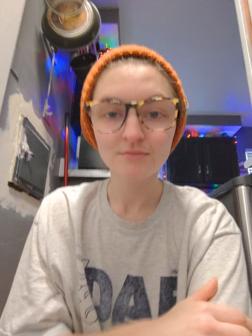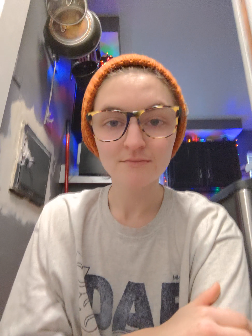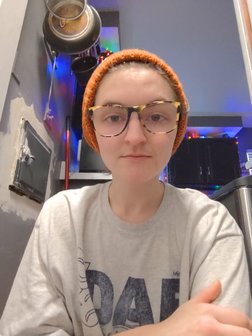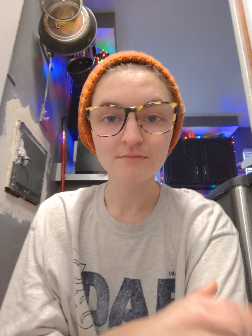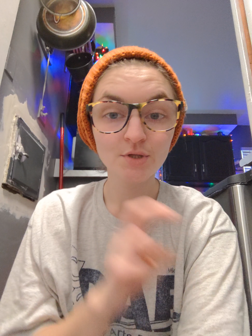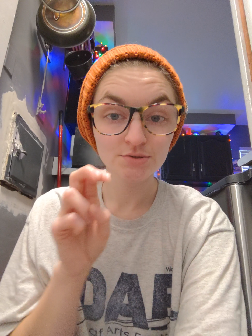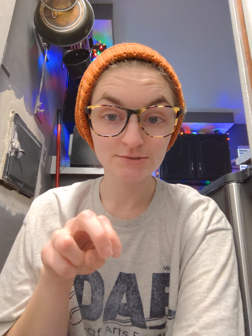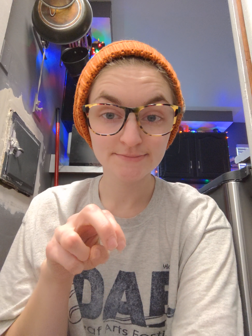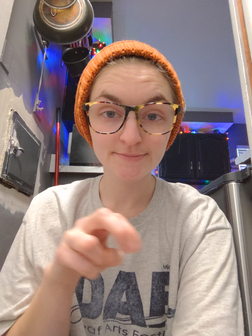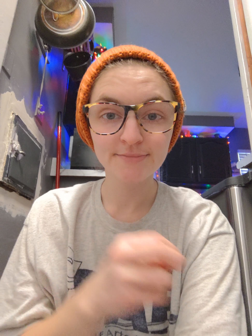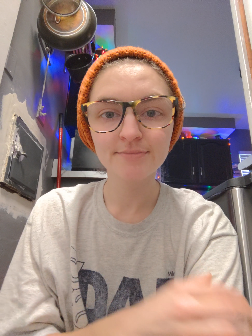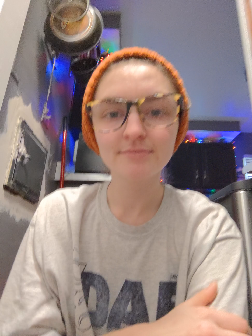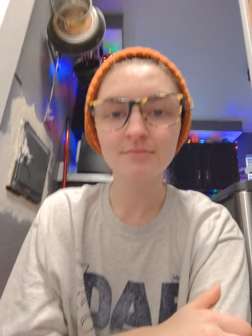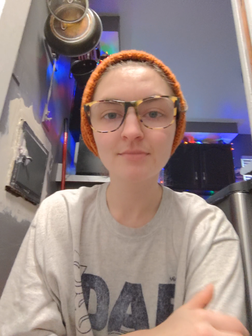chair